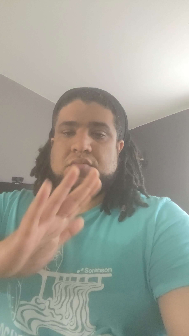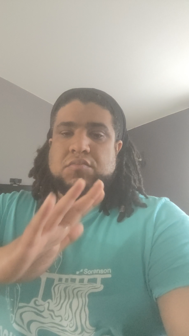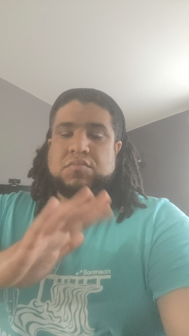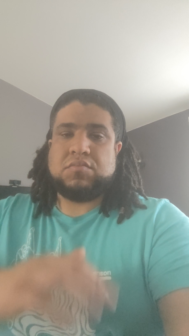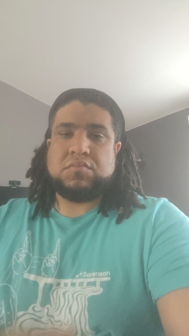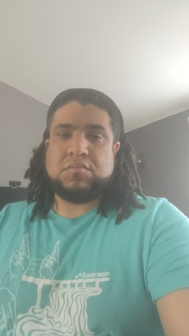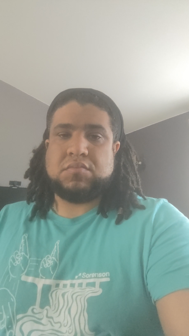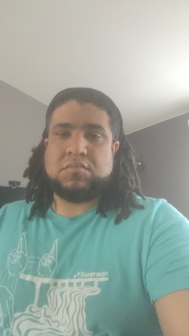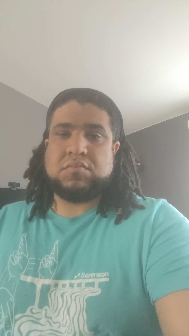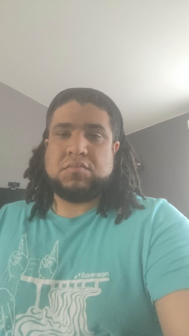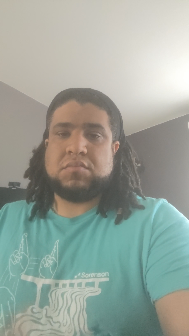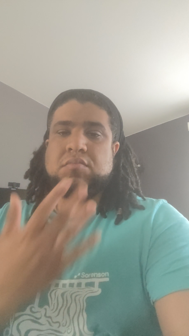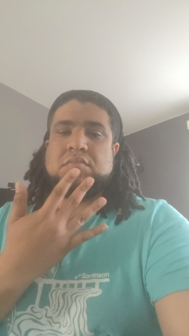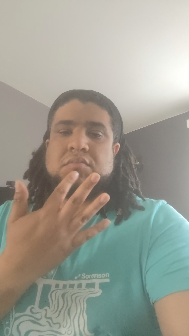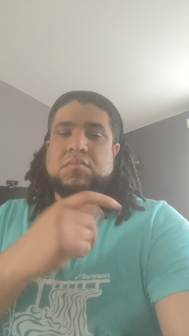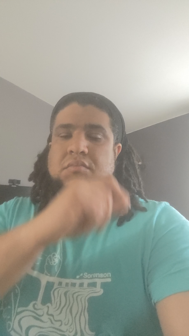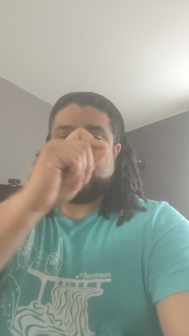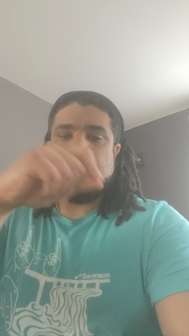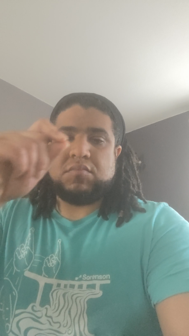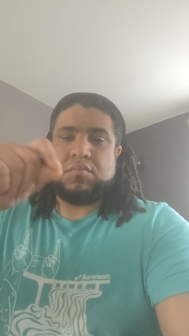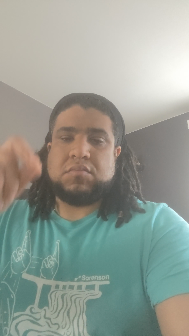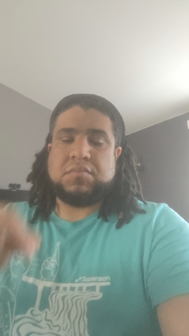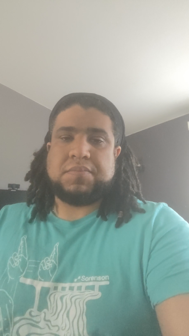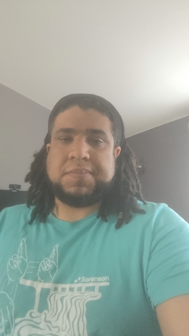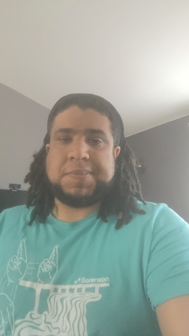crayon